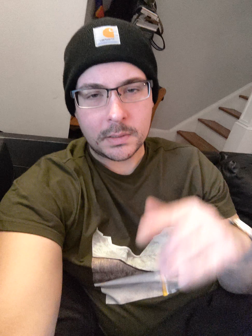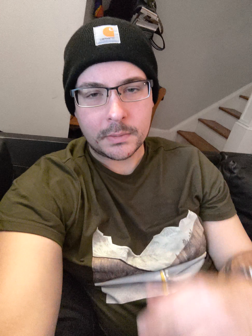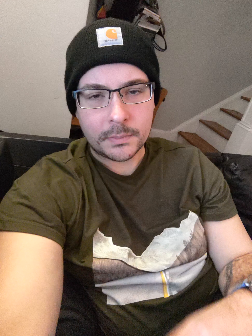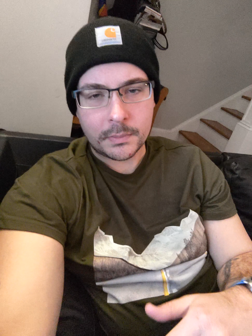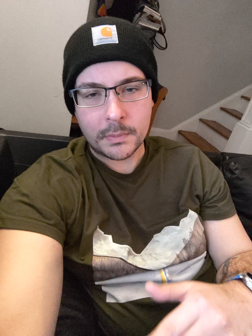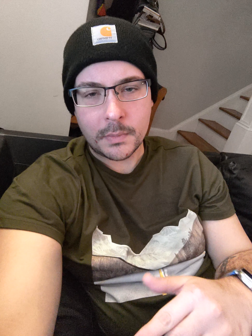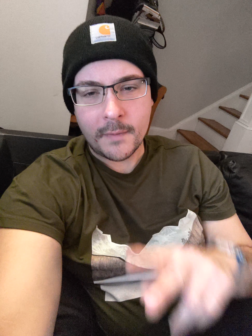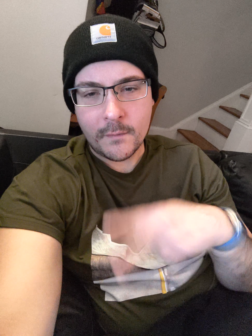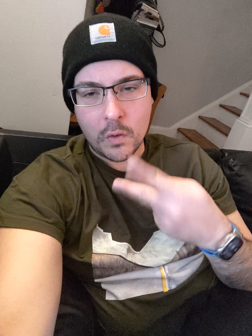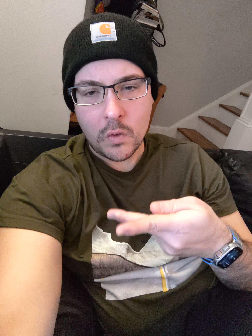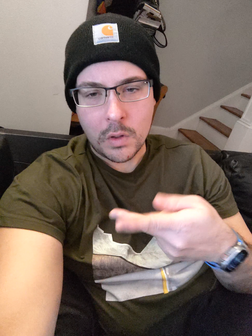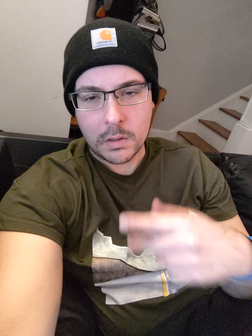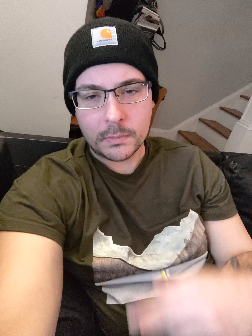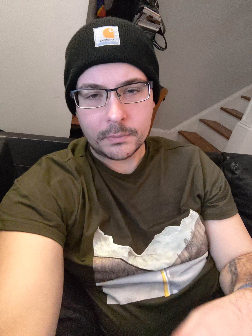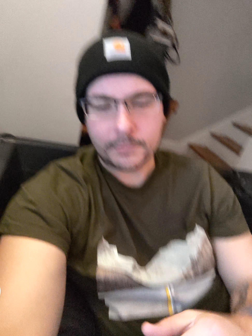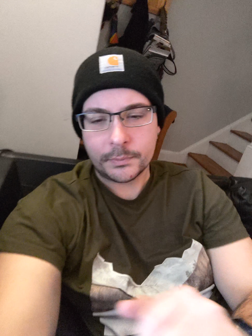fall